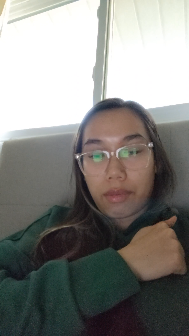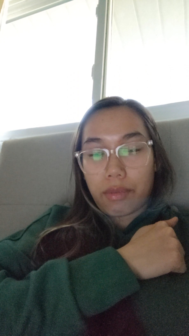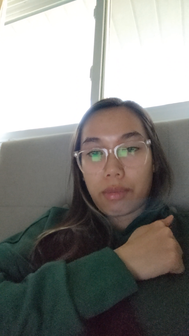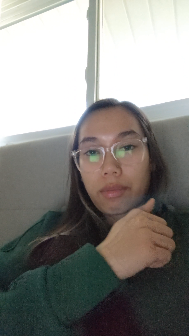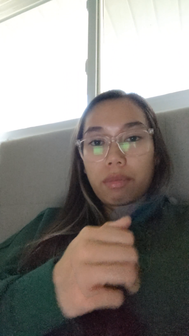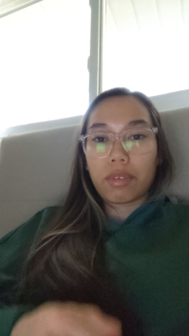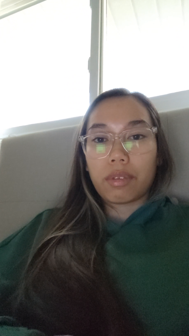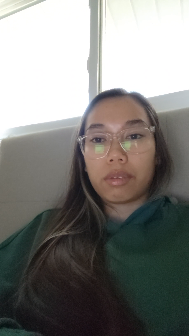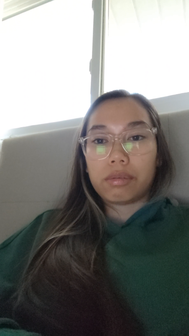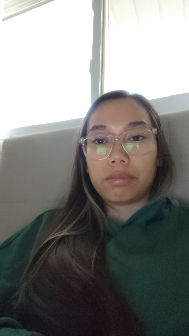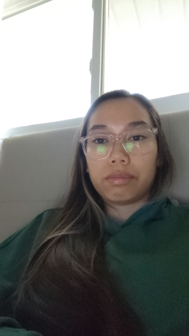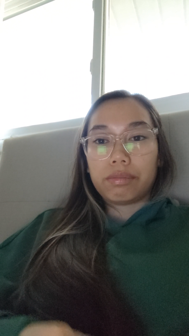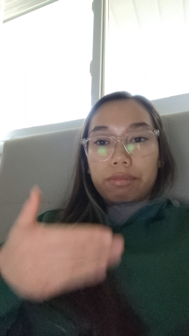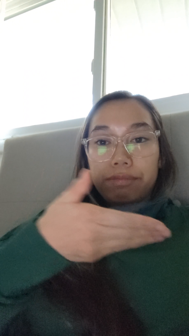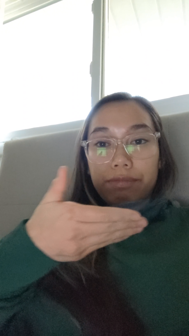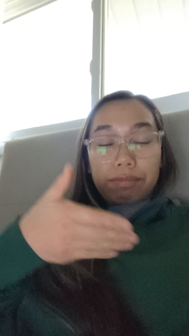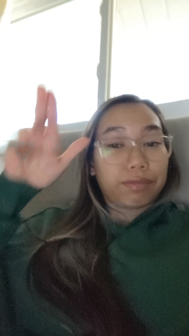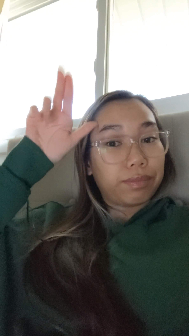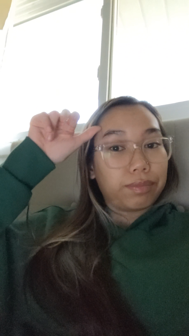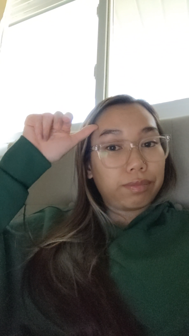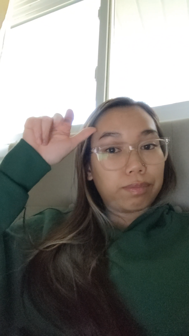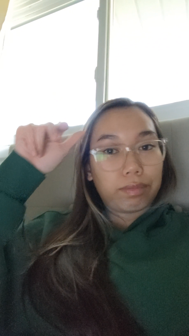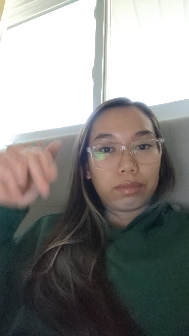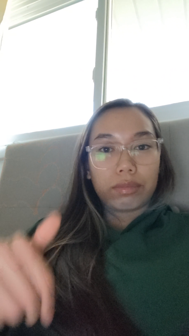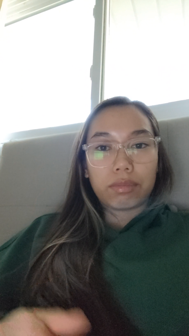pony